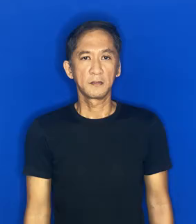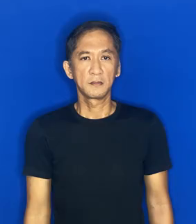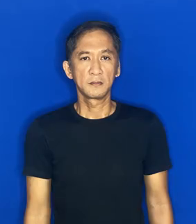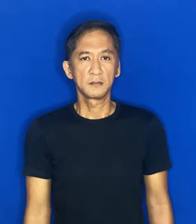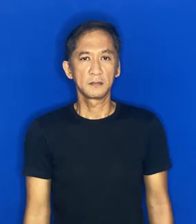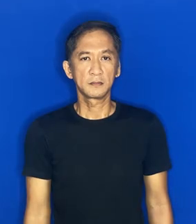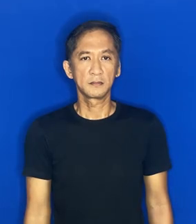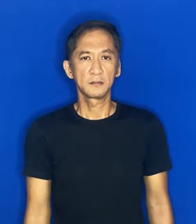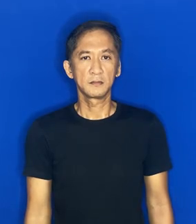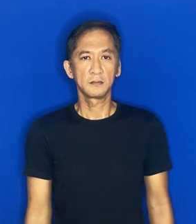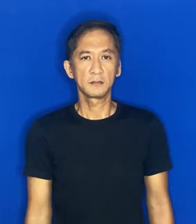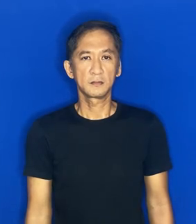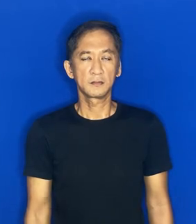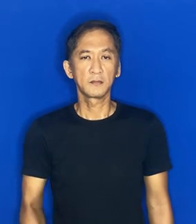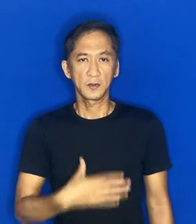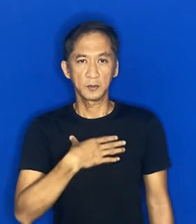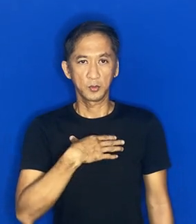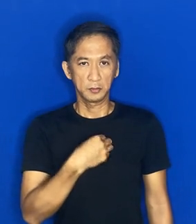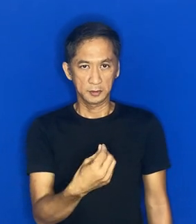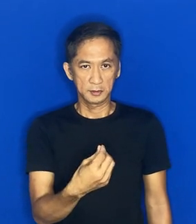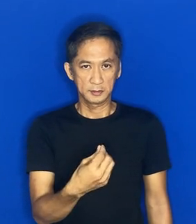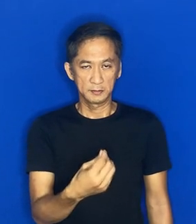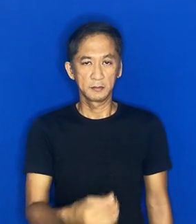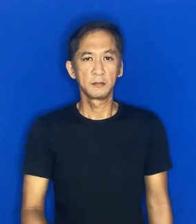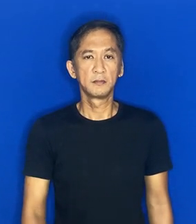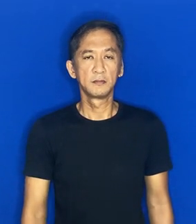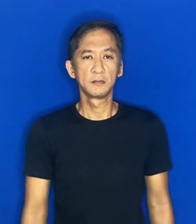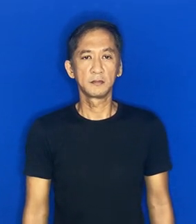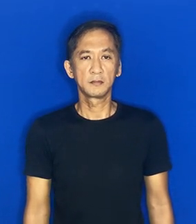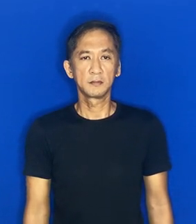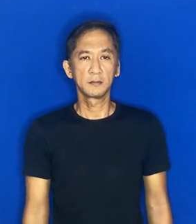white